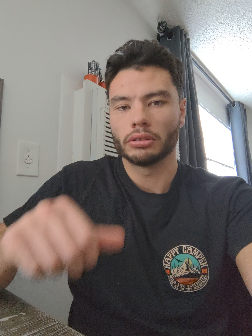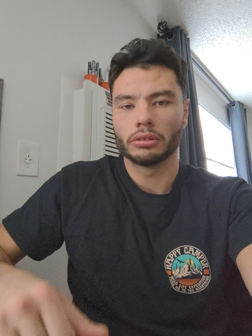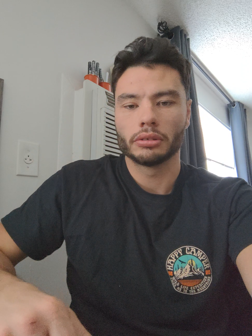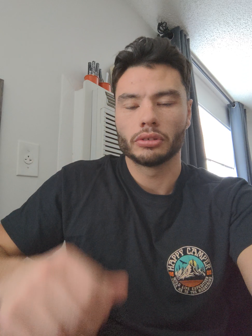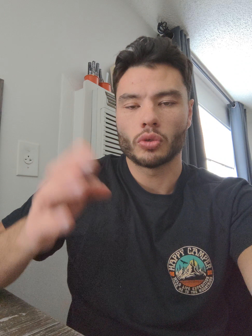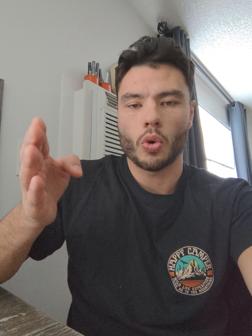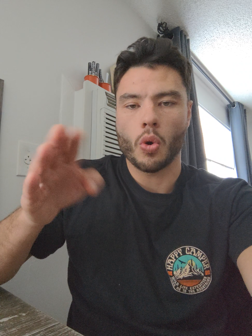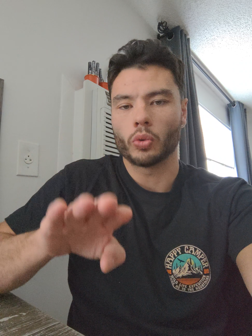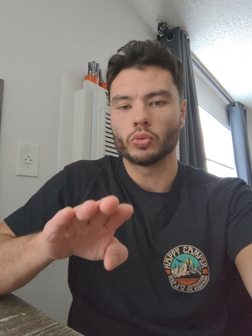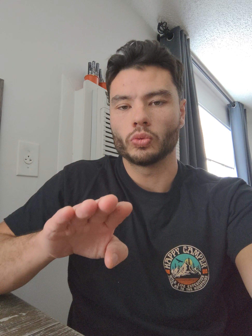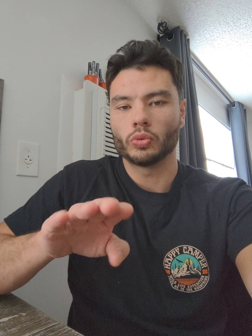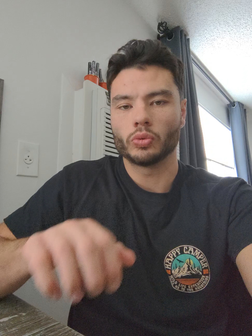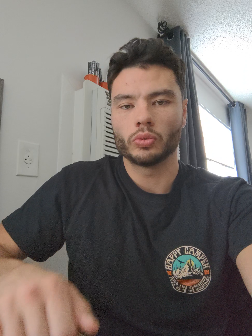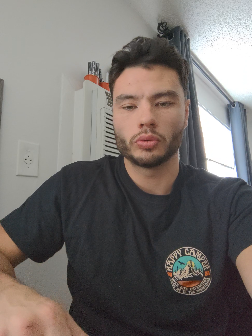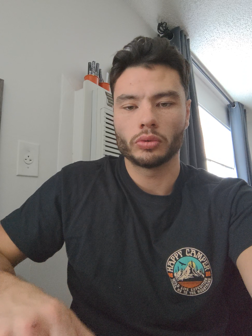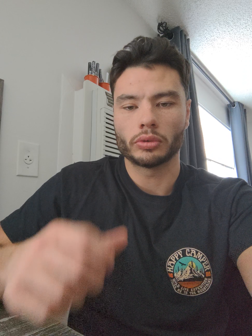close